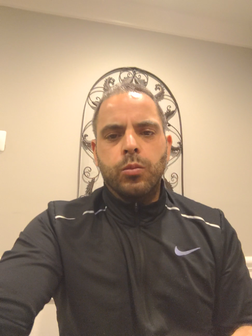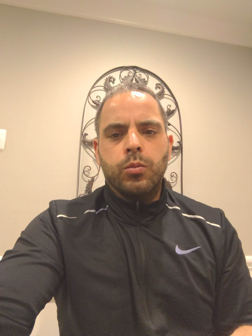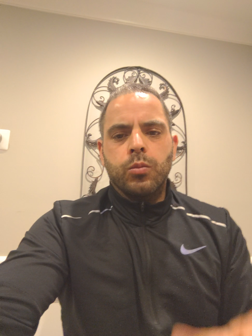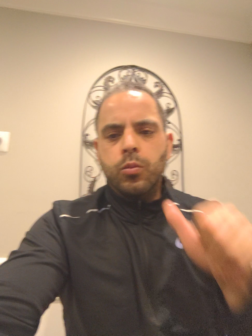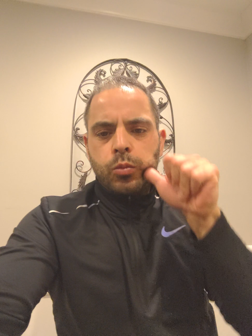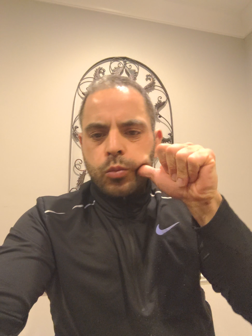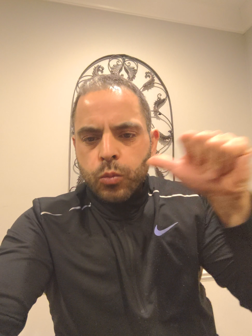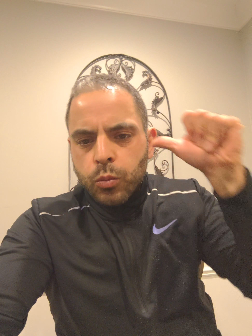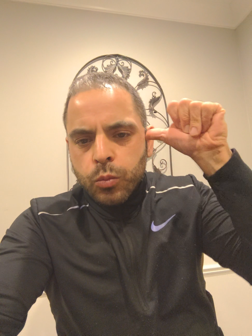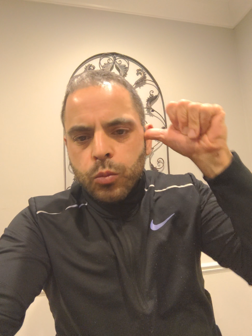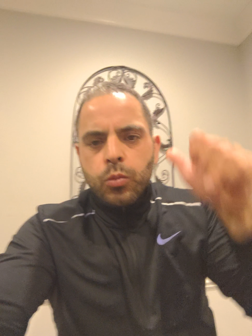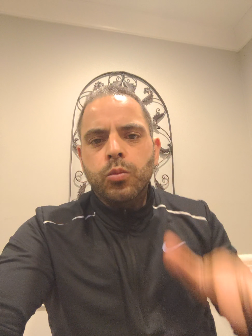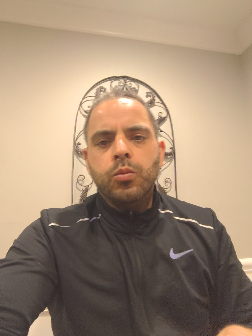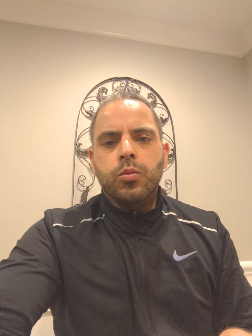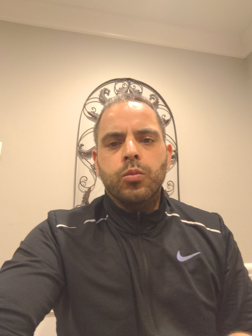yesterday